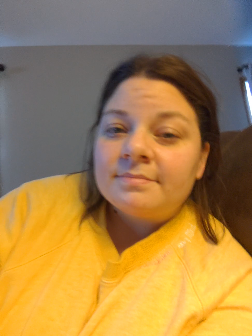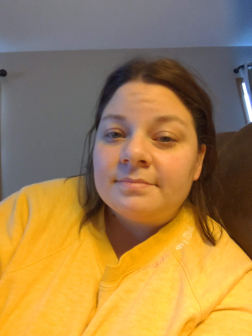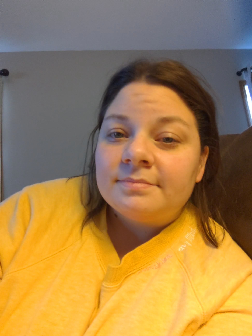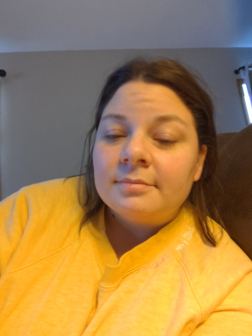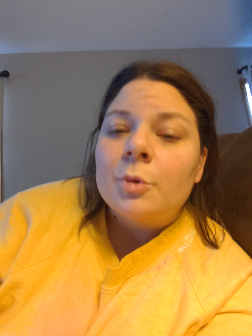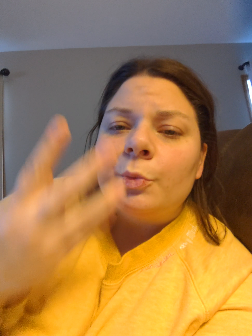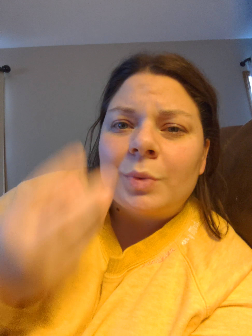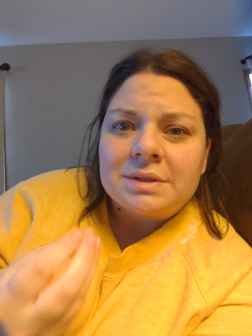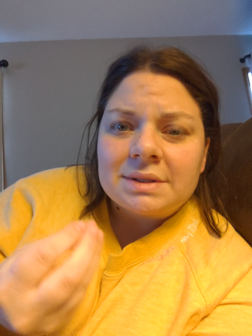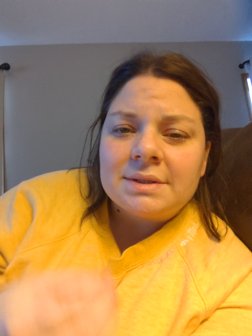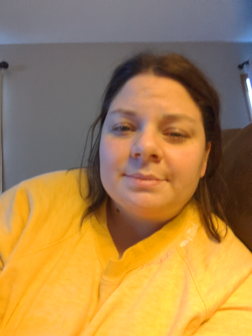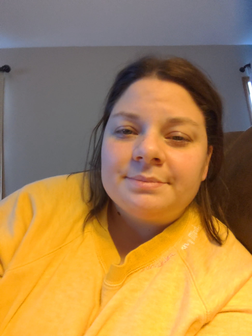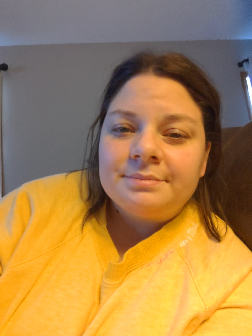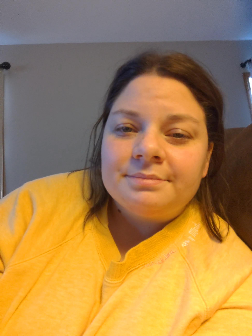wet